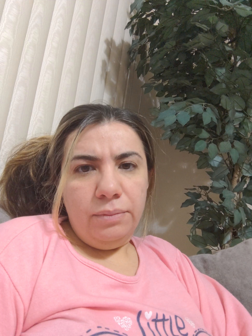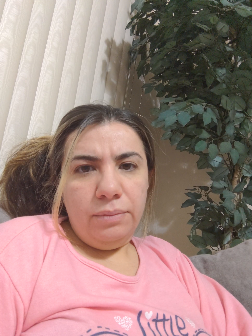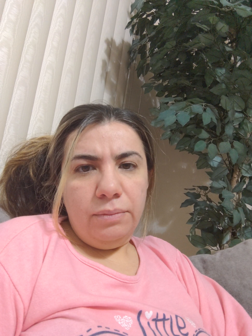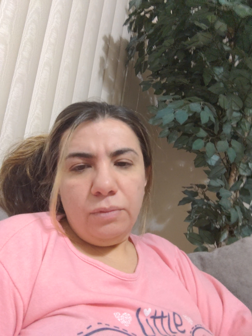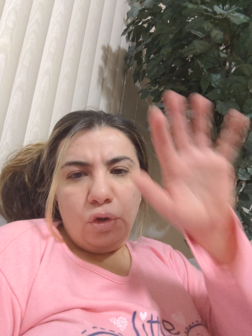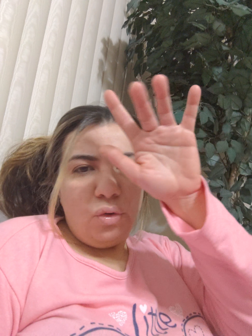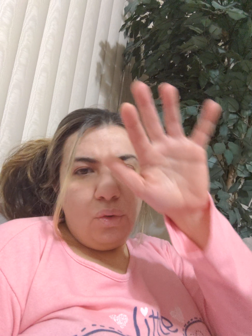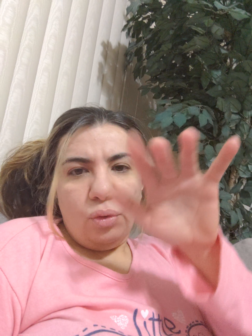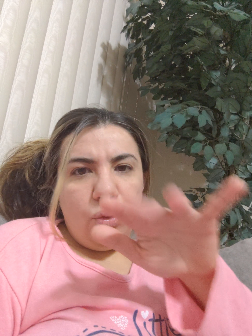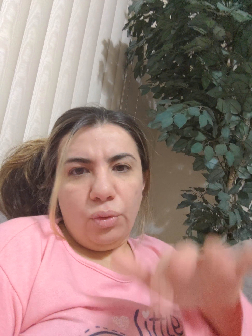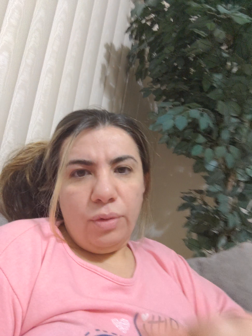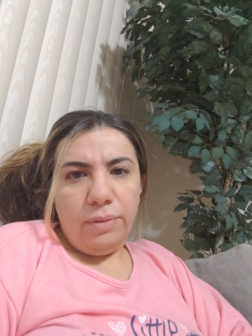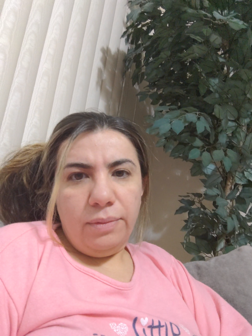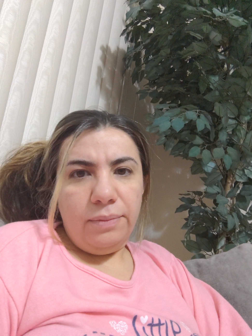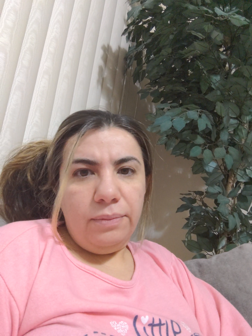snow